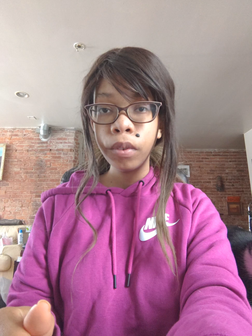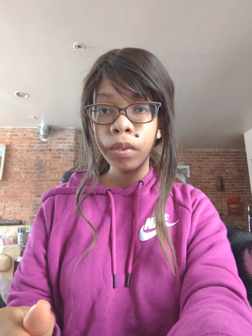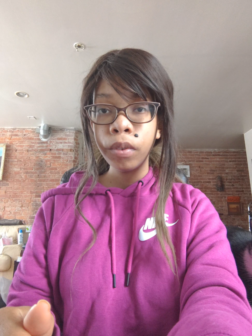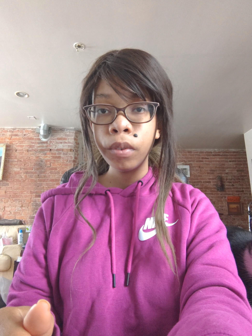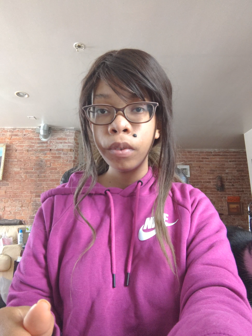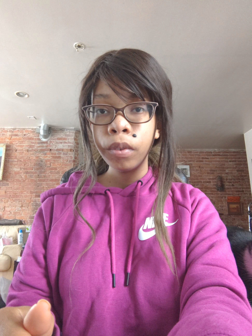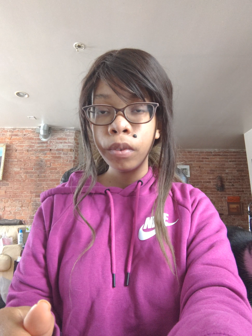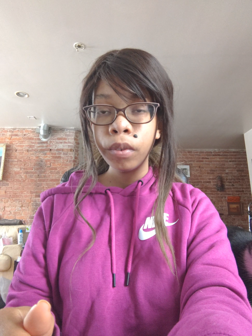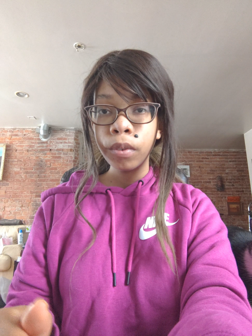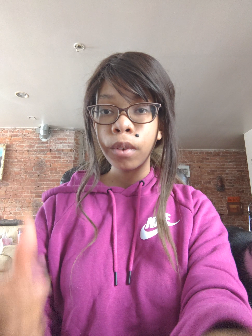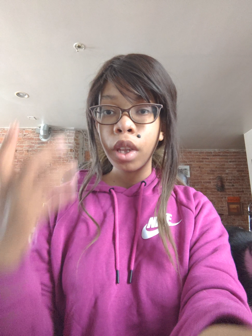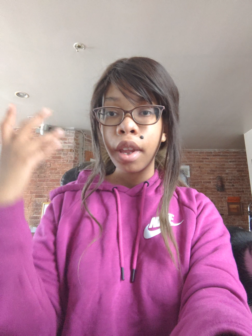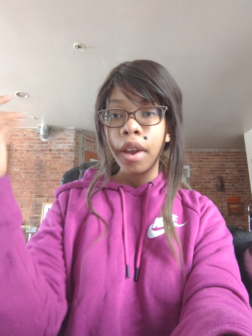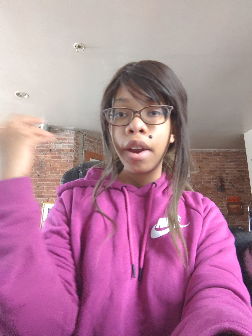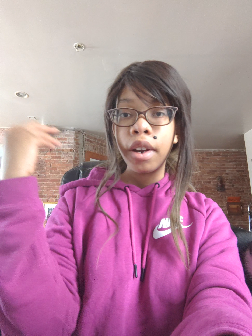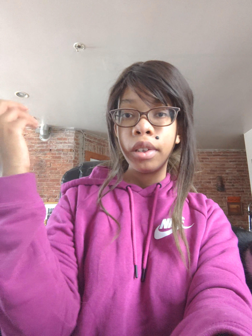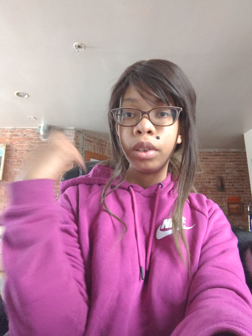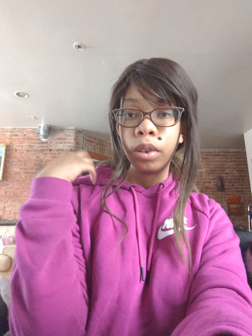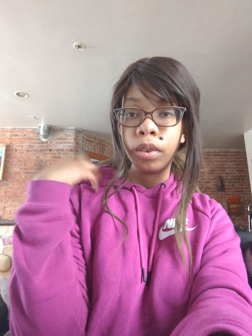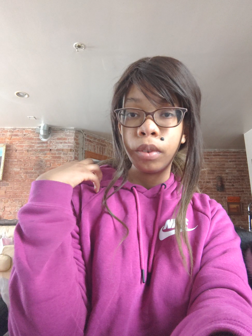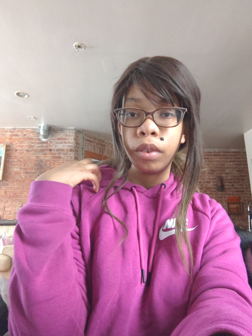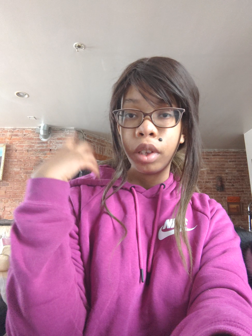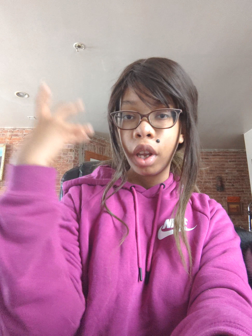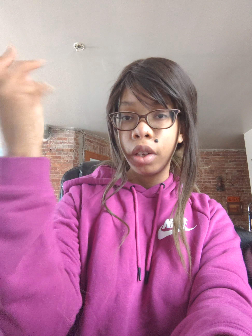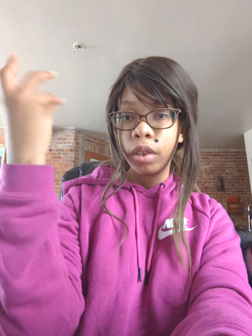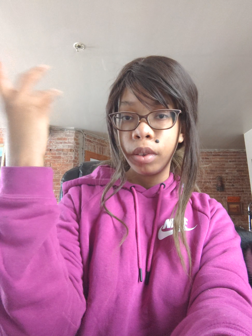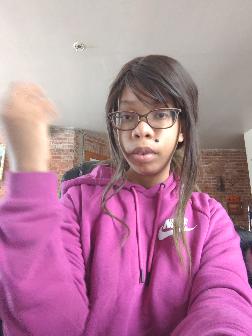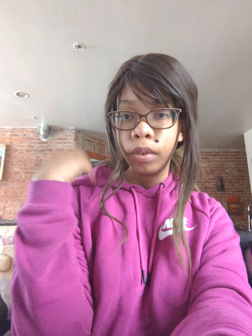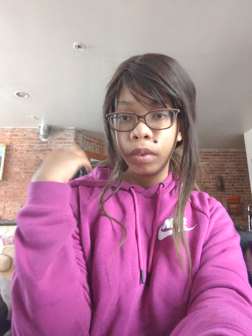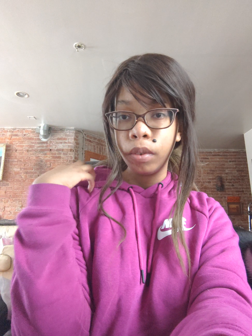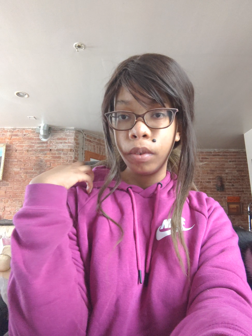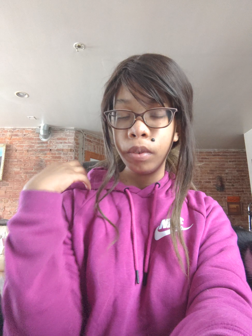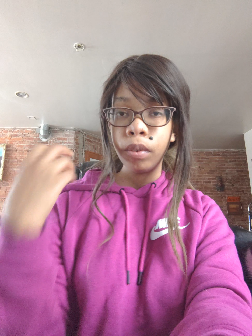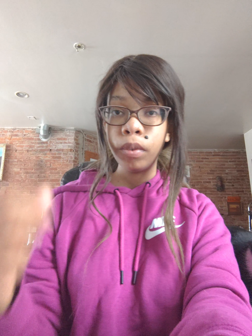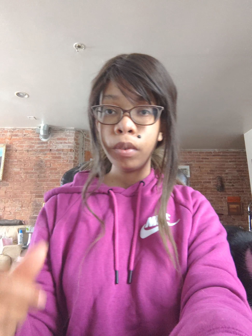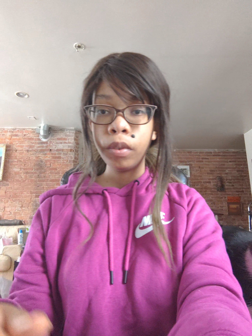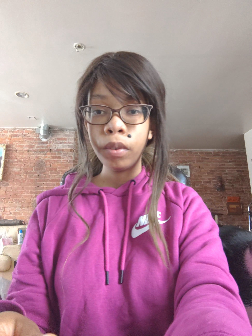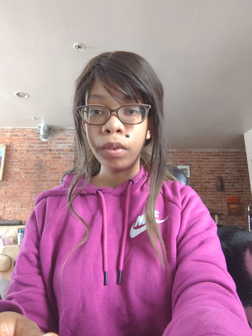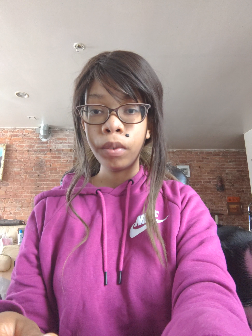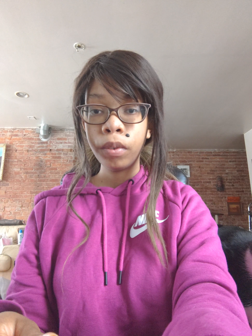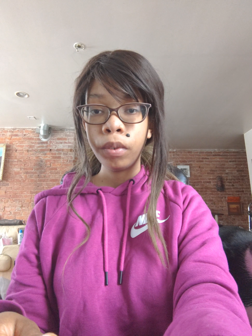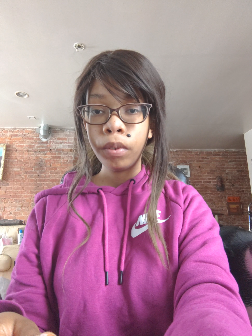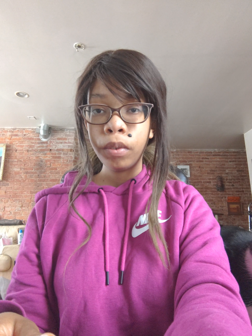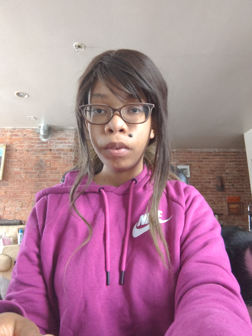outside